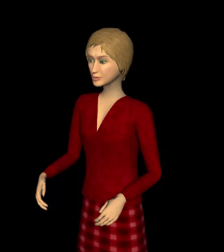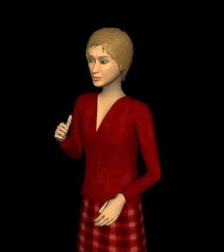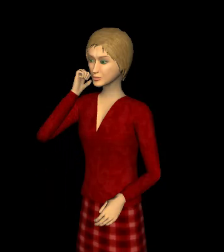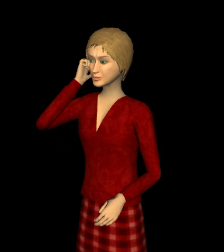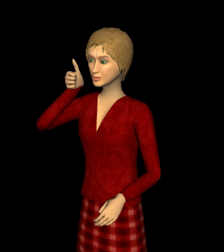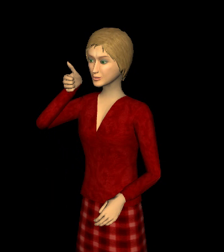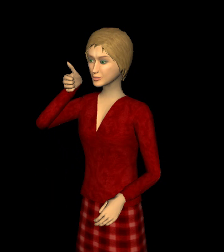غدا